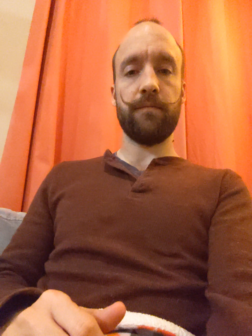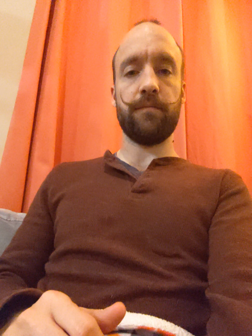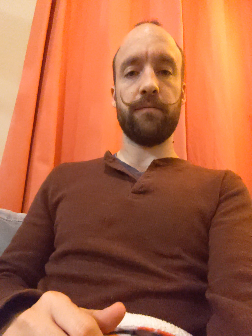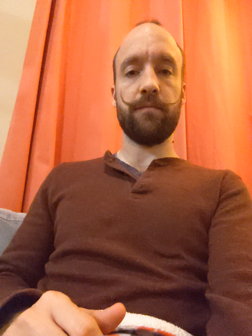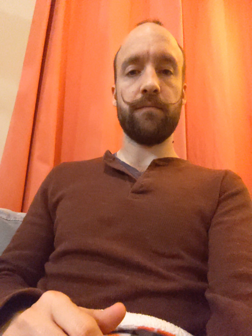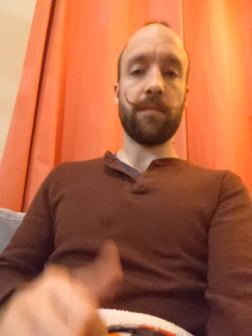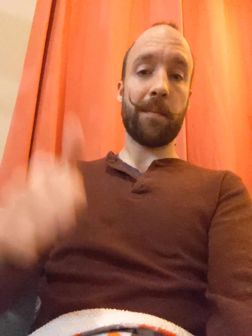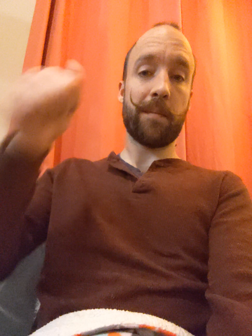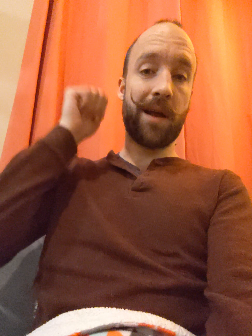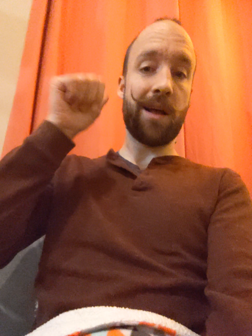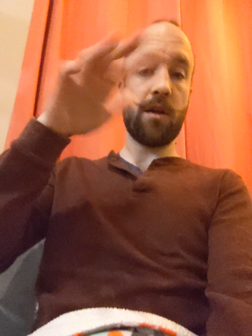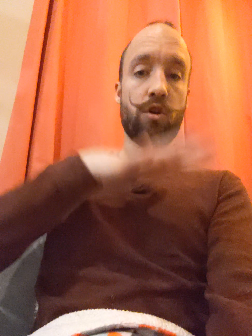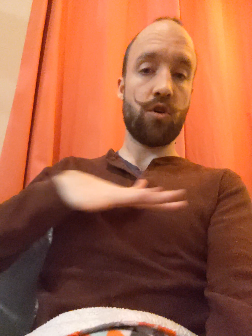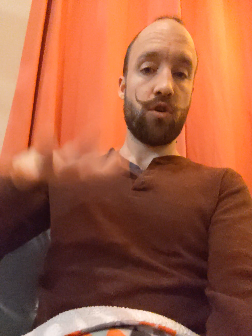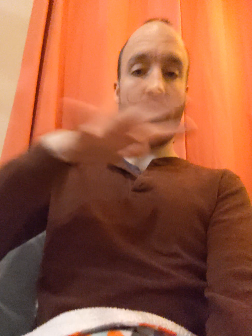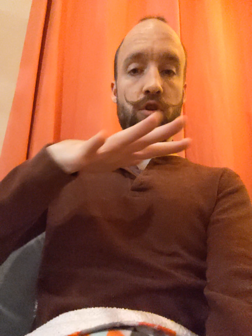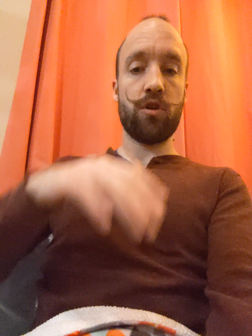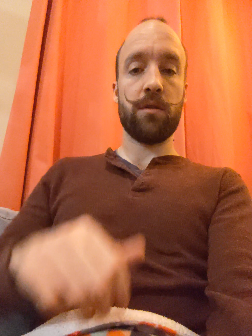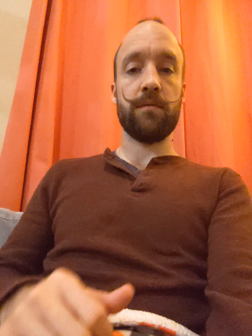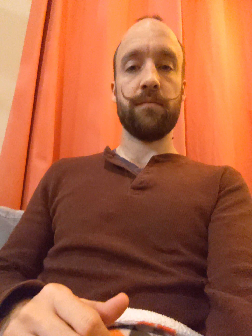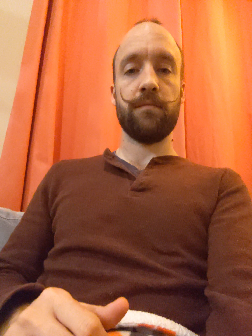backyard